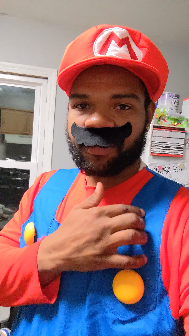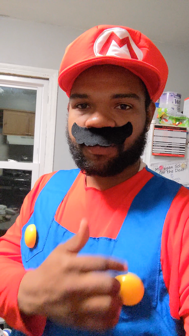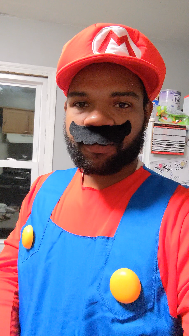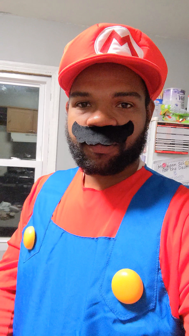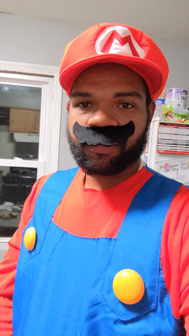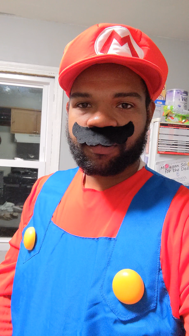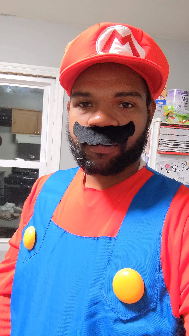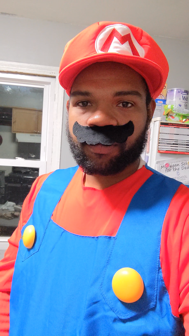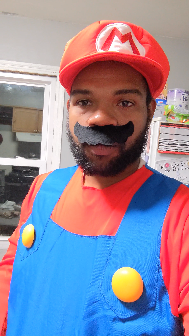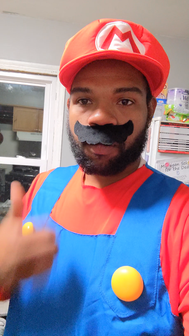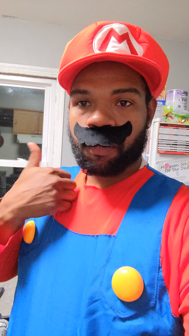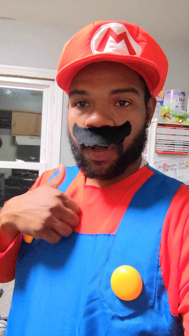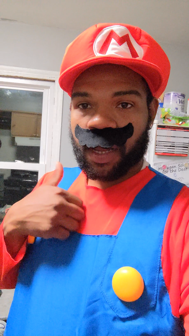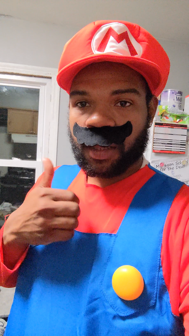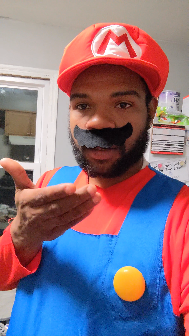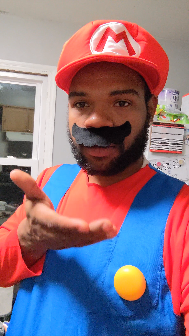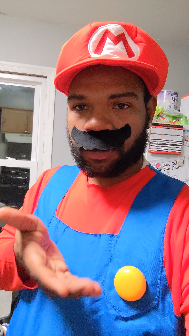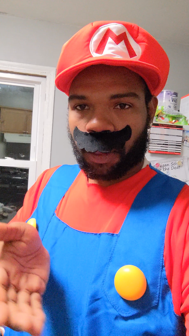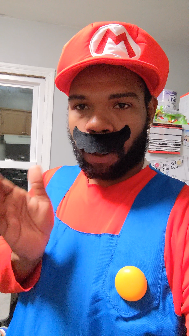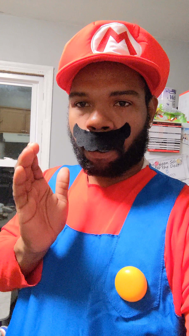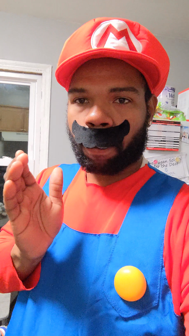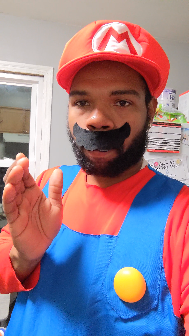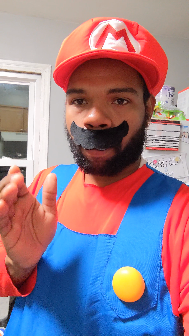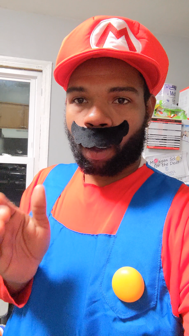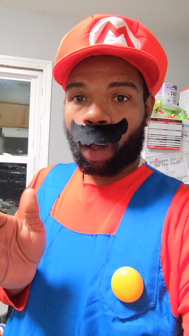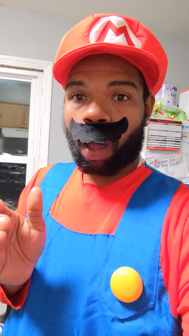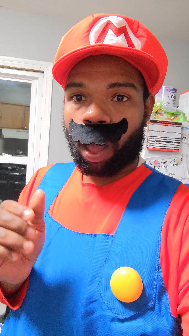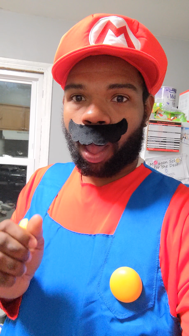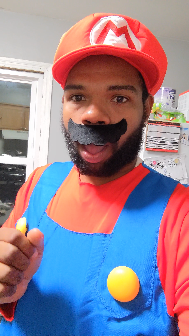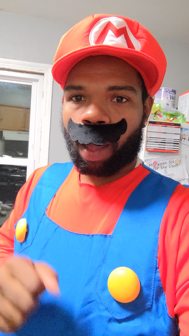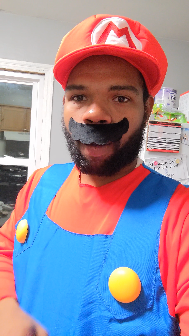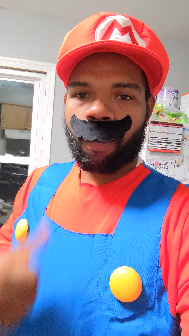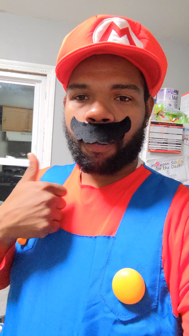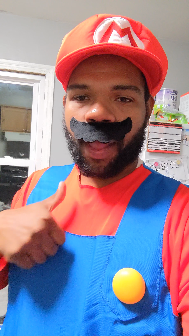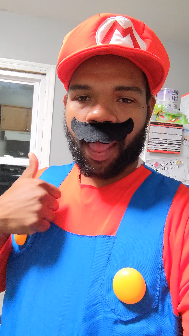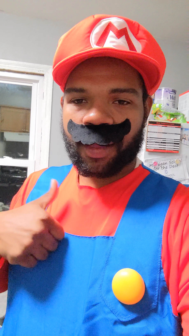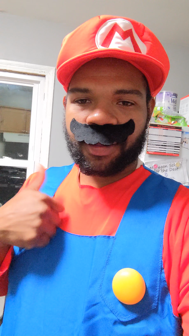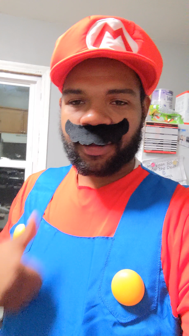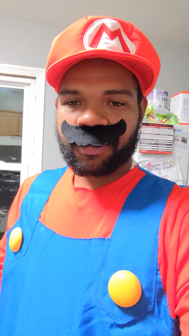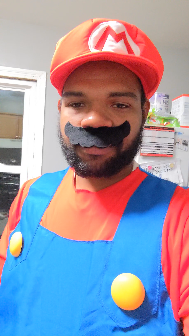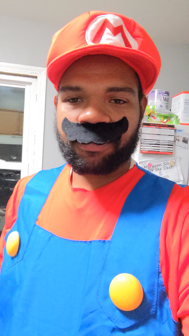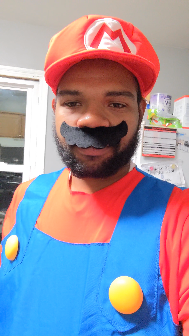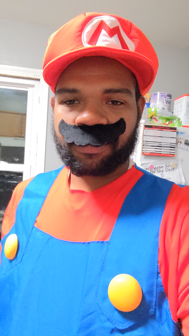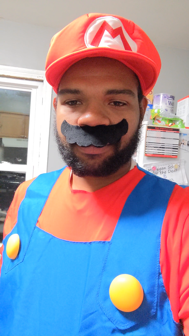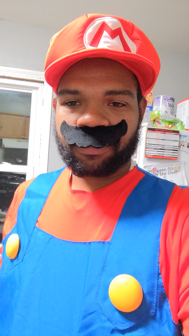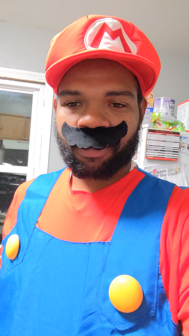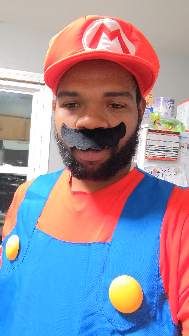bathtub